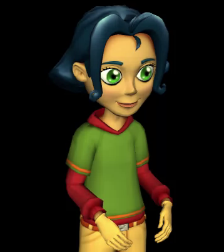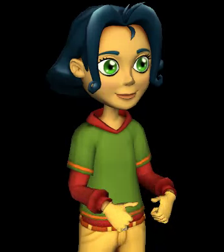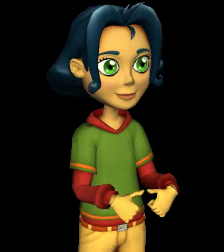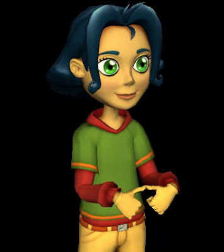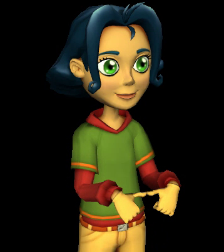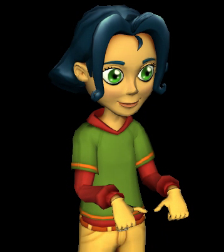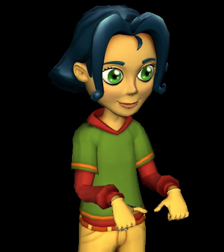يبقى